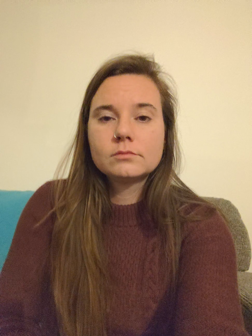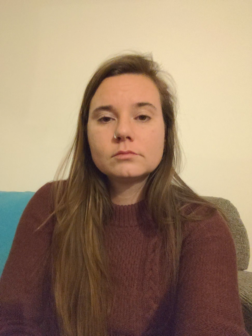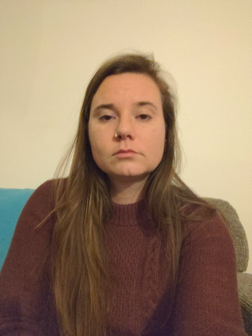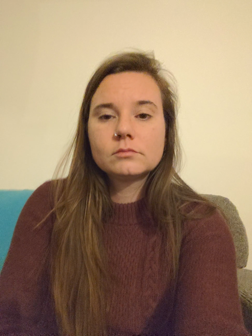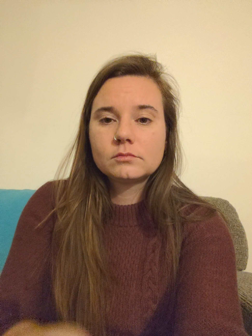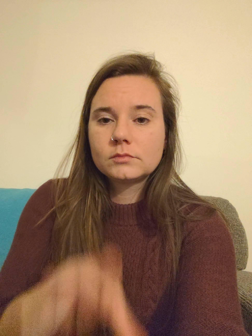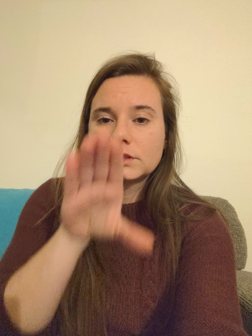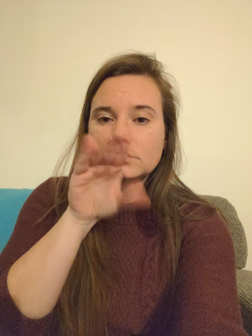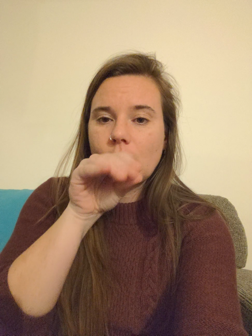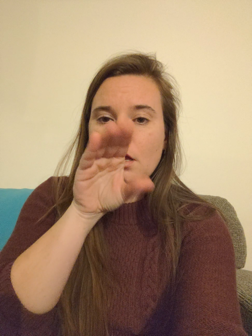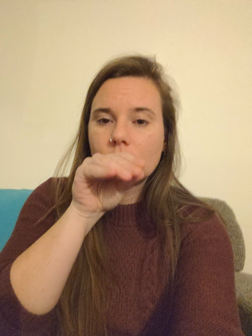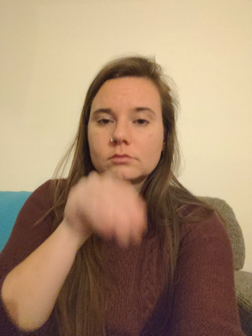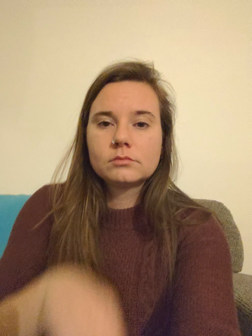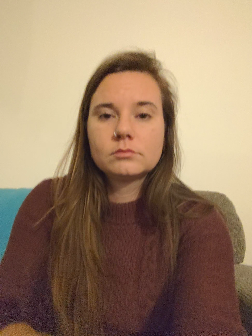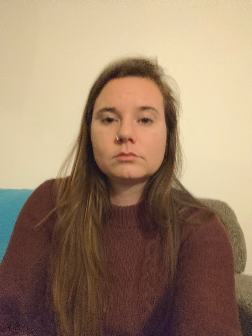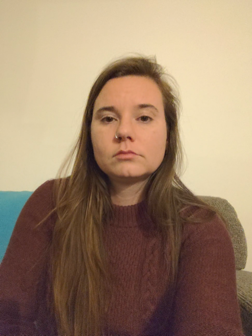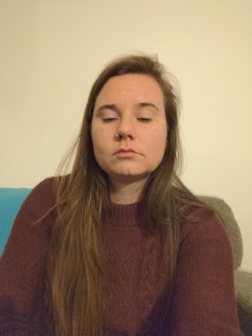duck